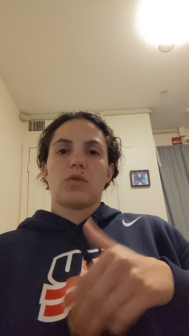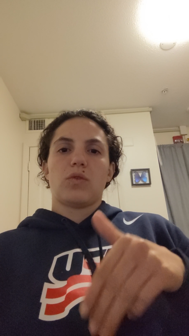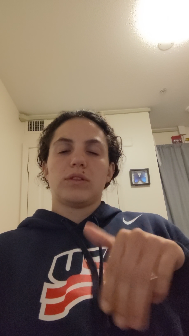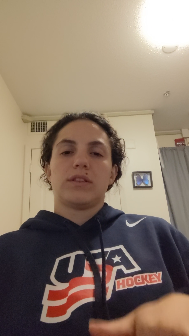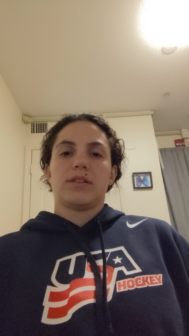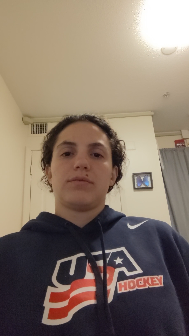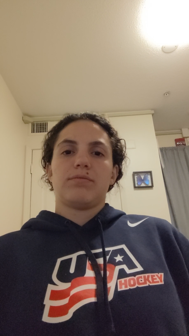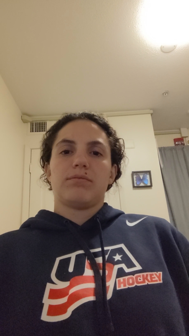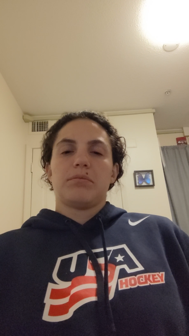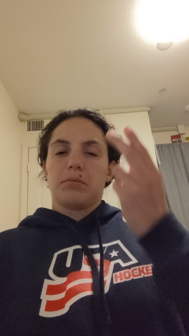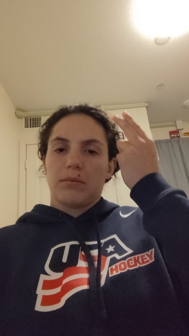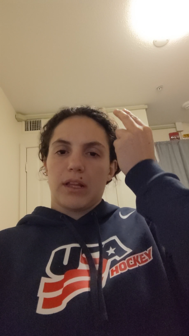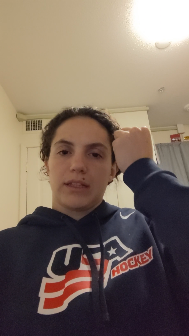bunny